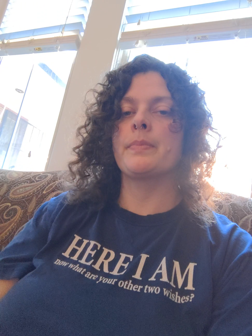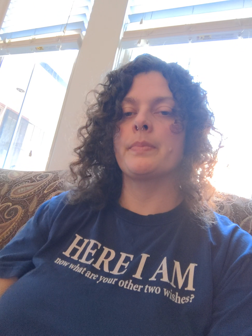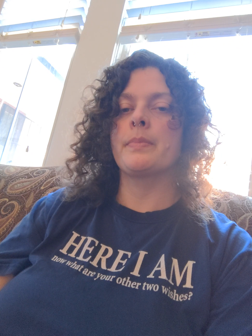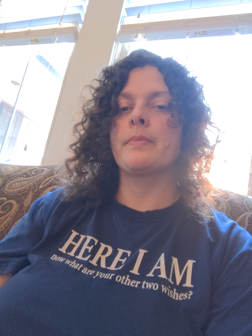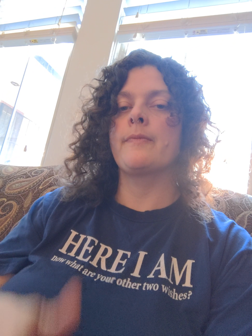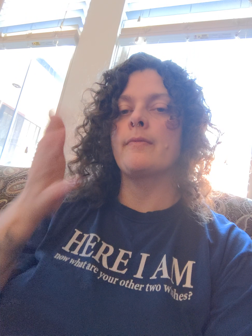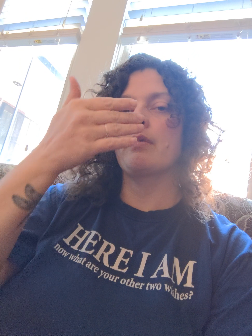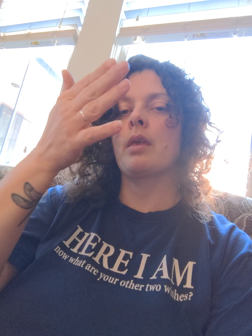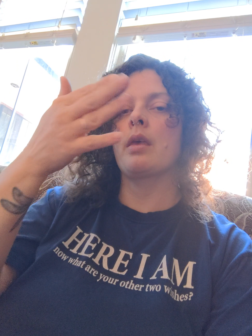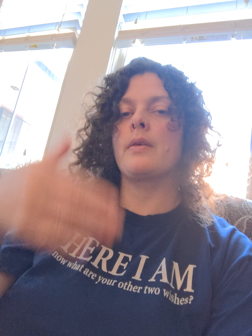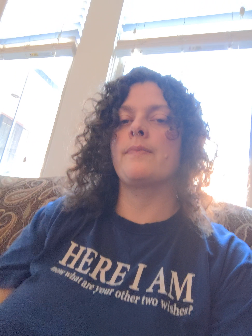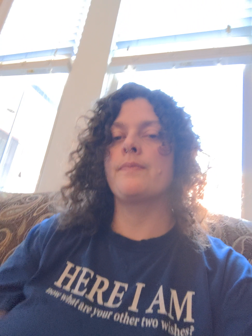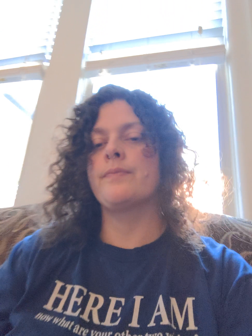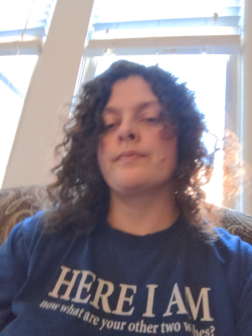flag